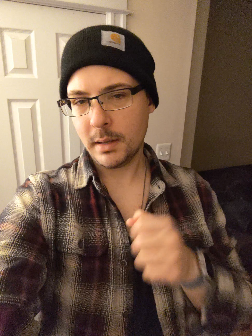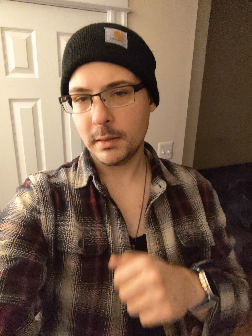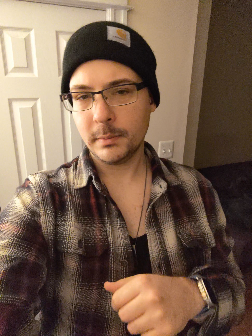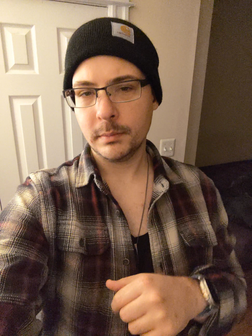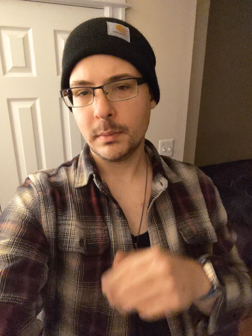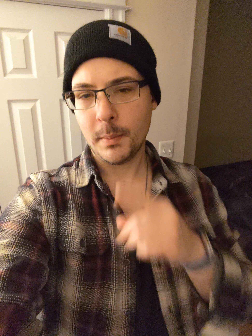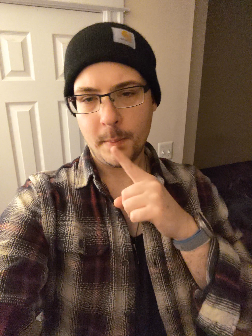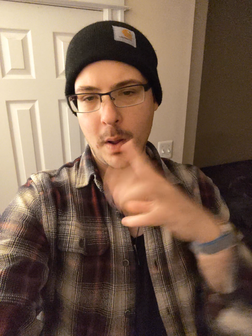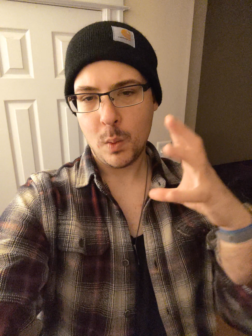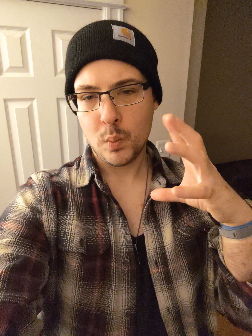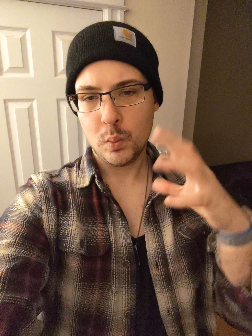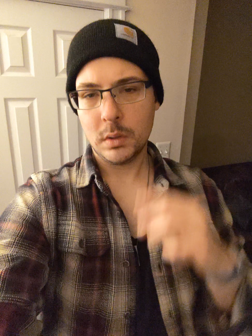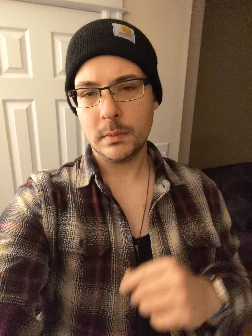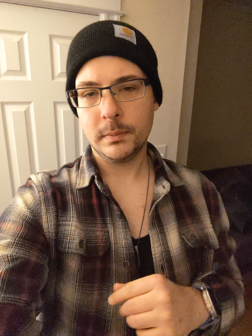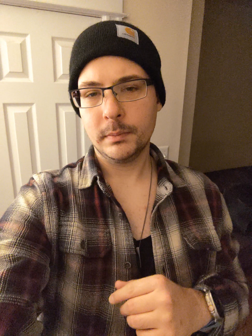balloon